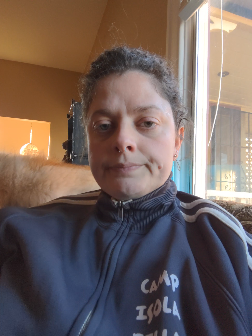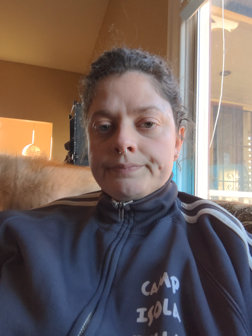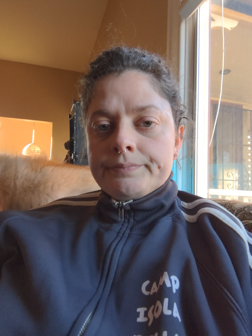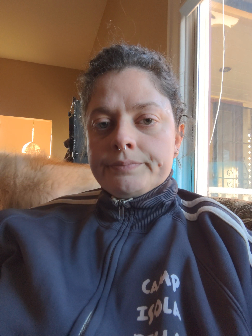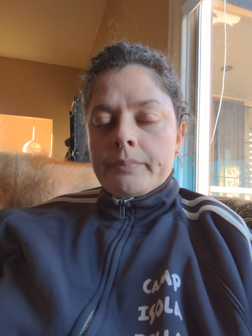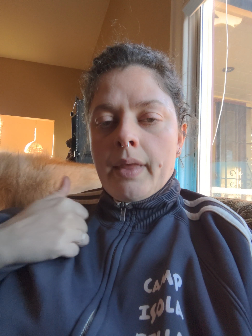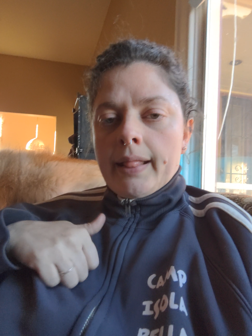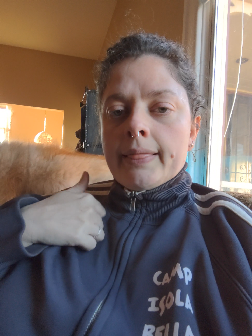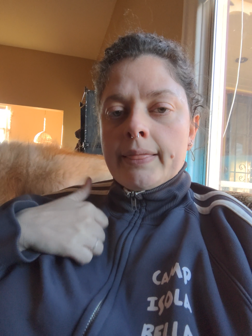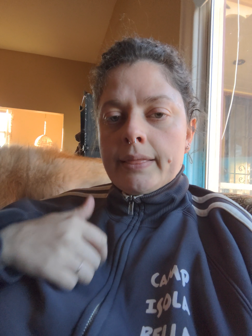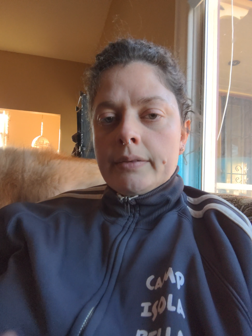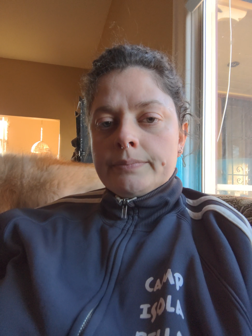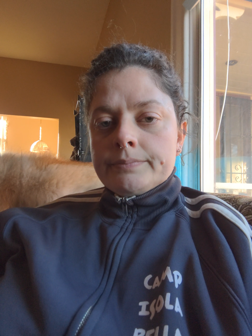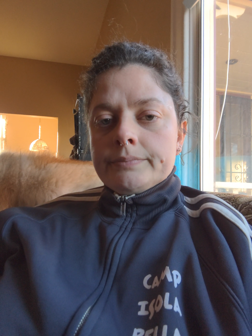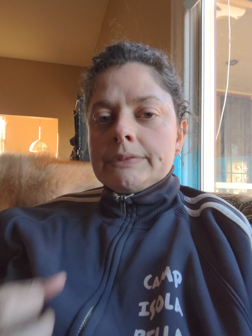bath